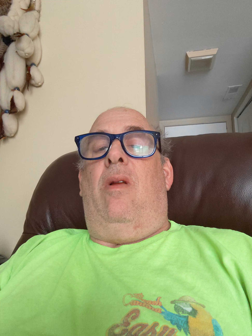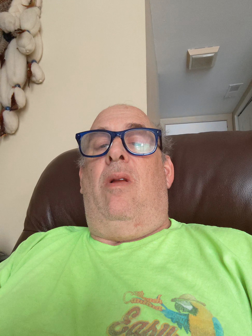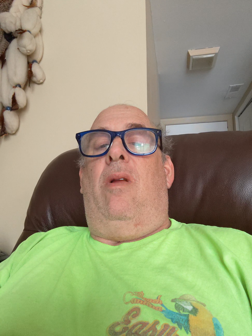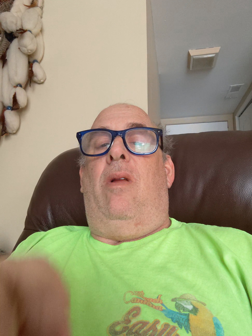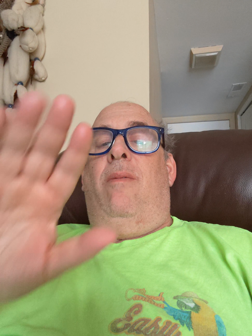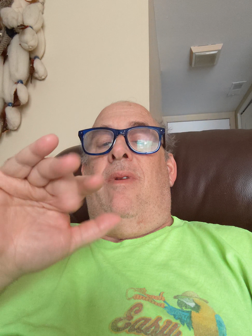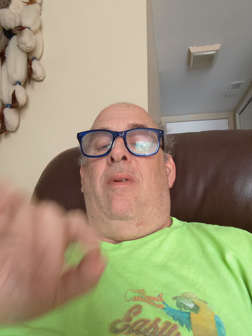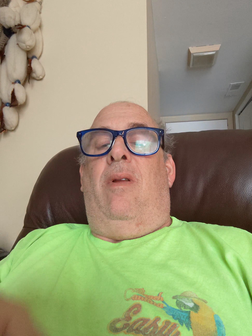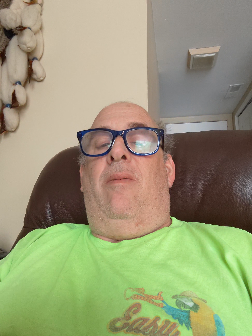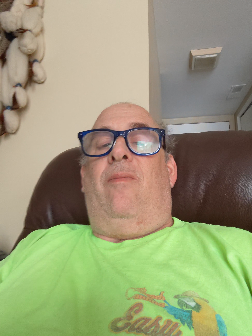bye